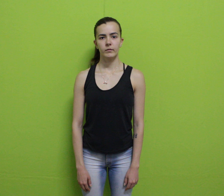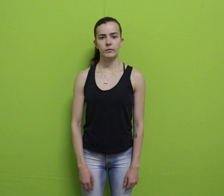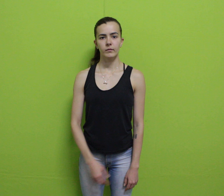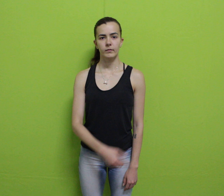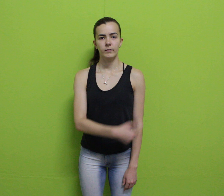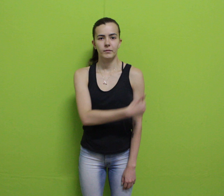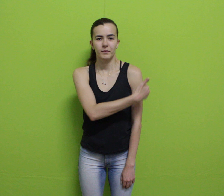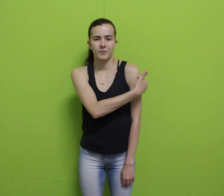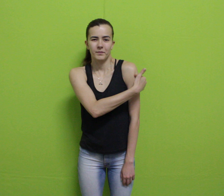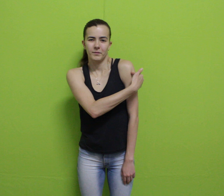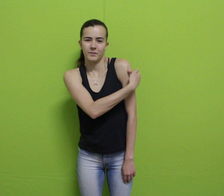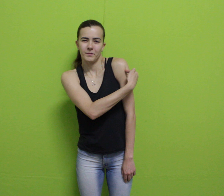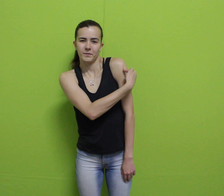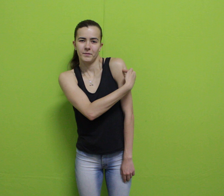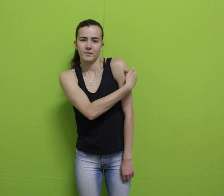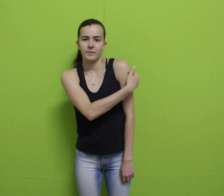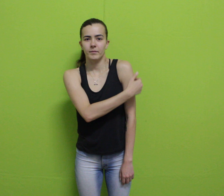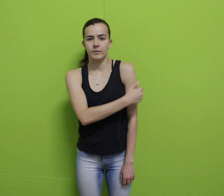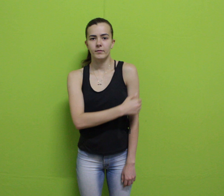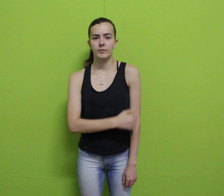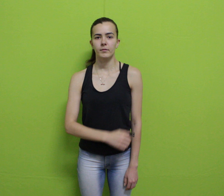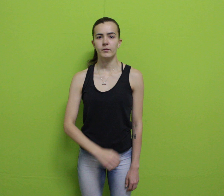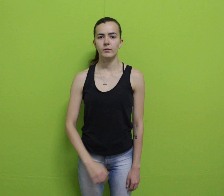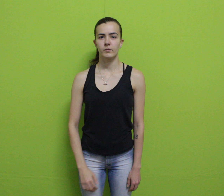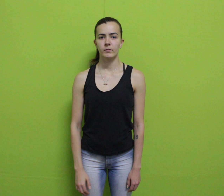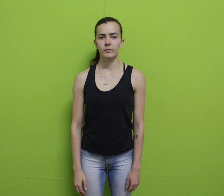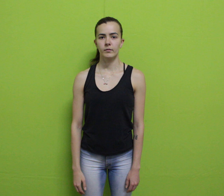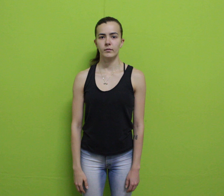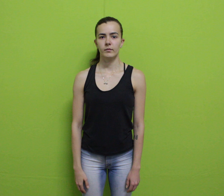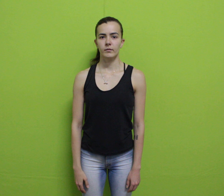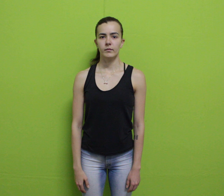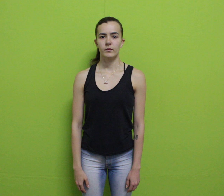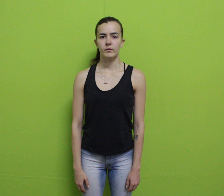vacina